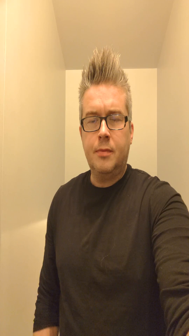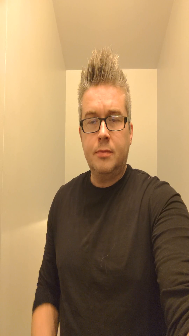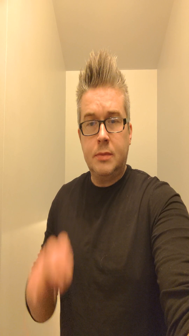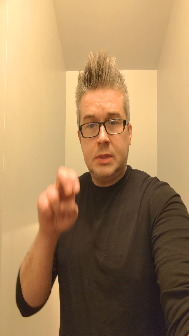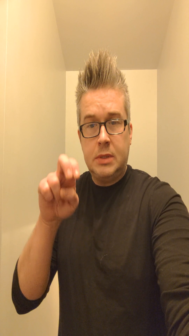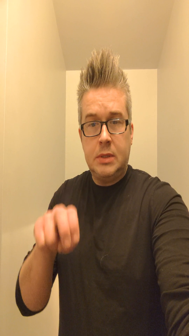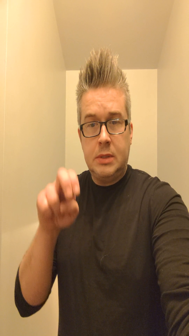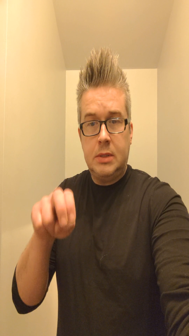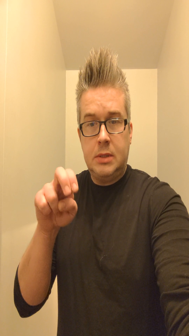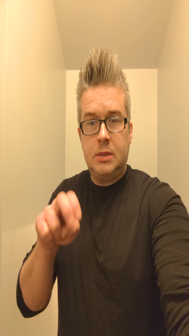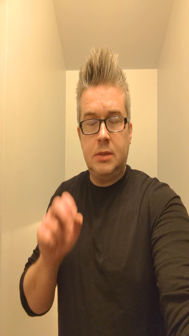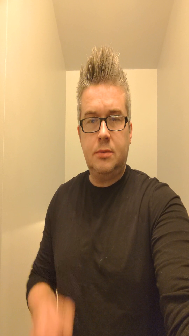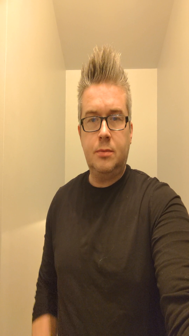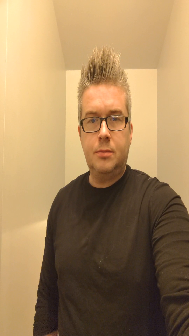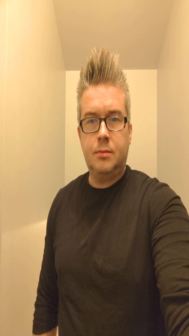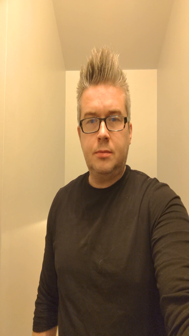chair